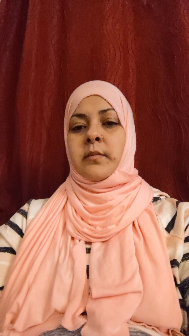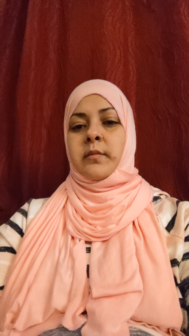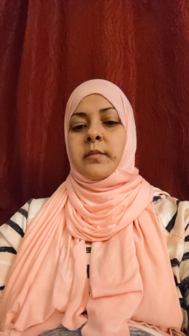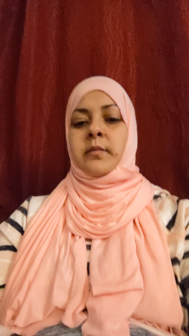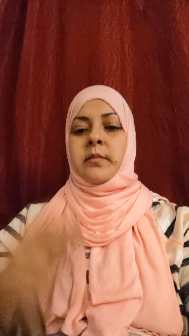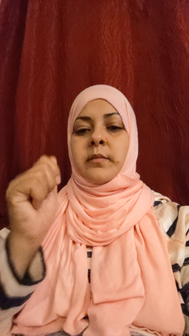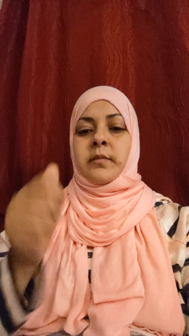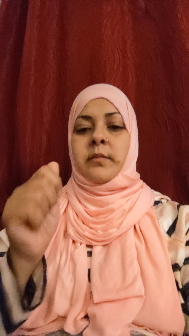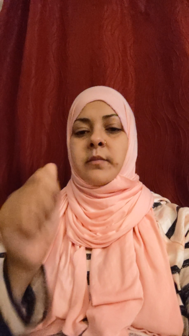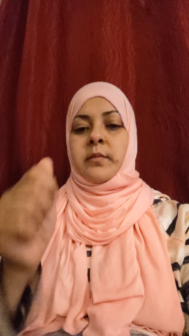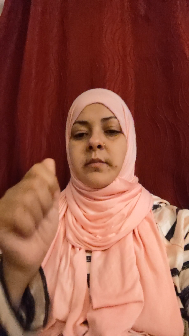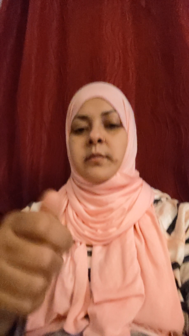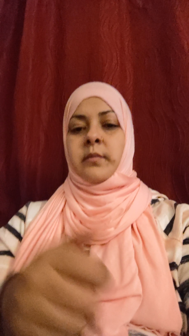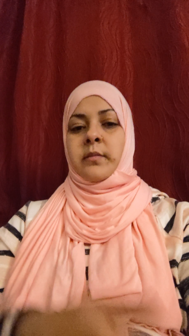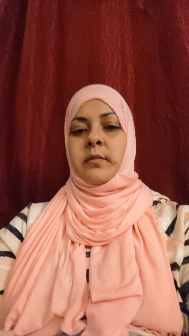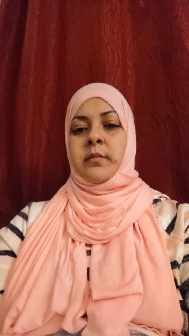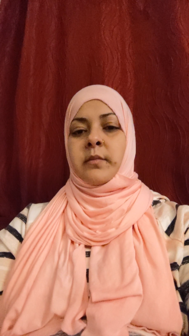cart